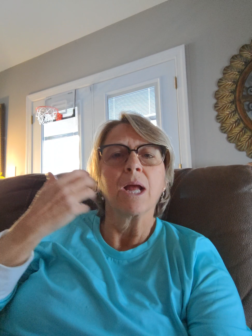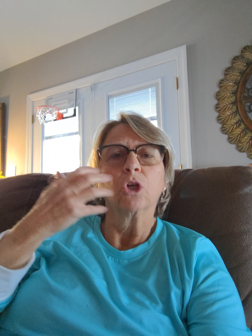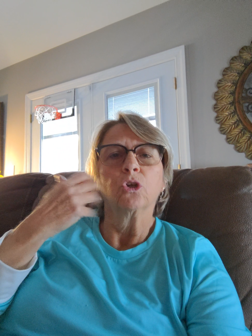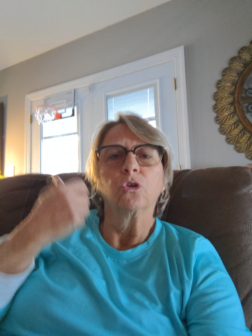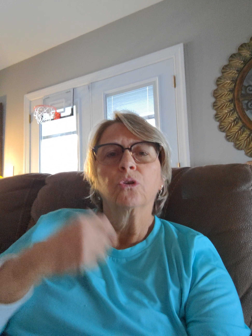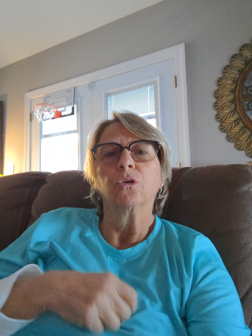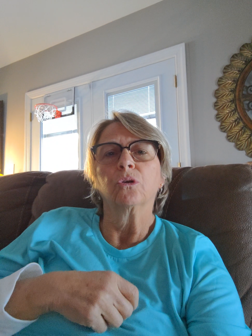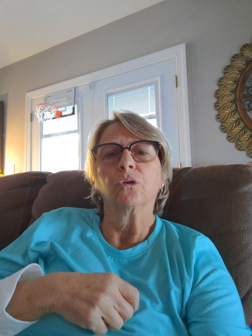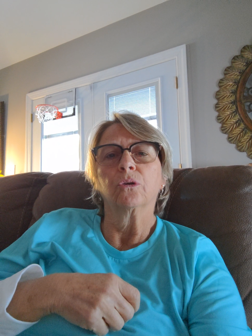tiger